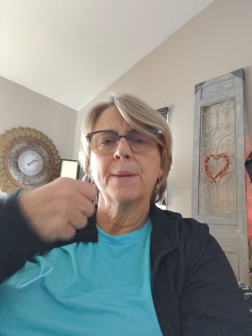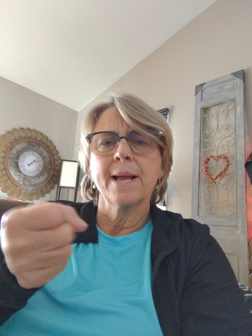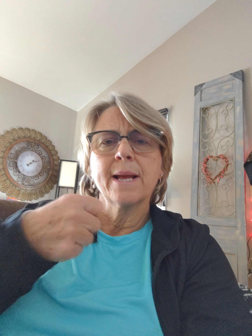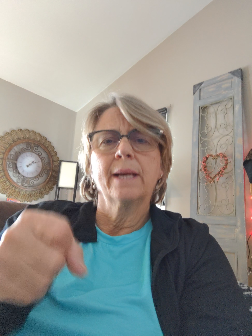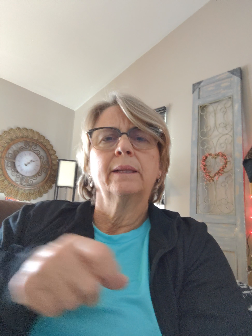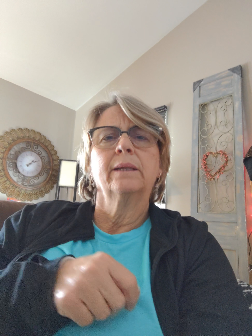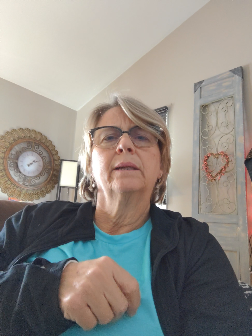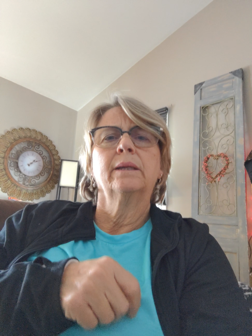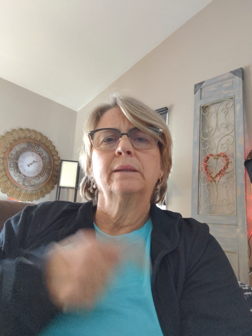make